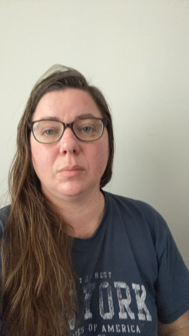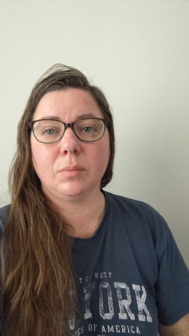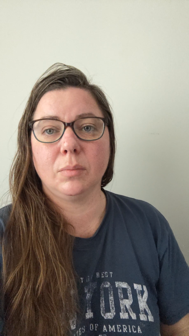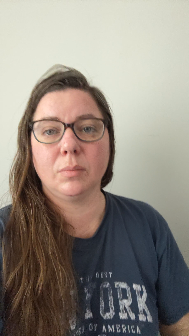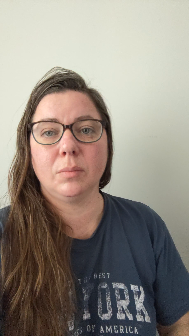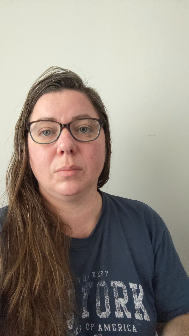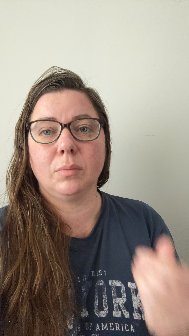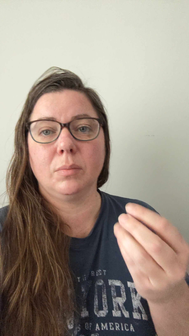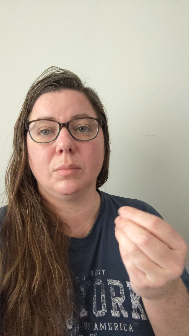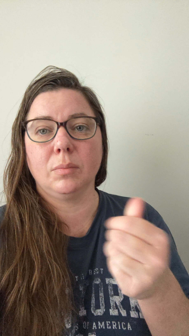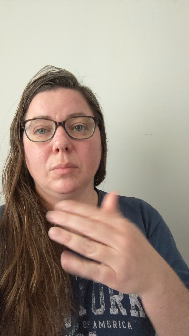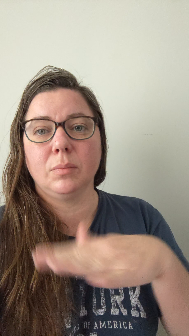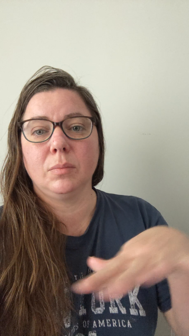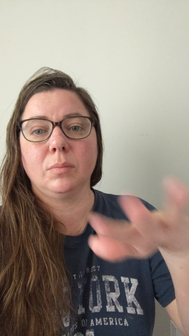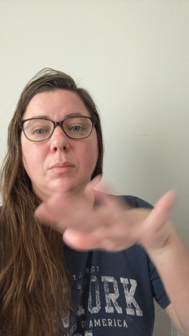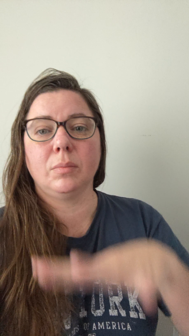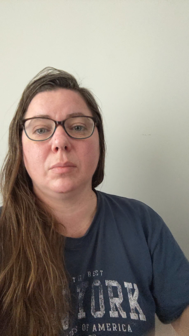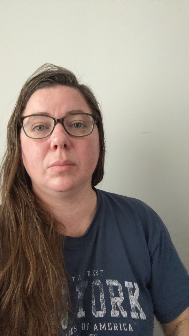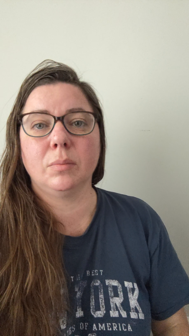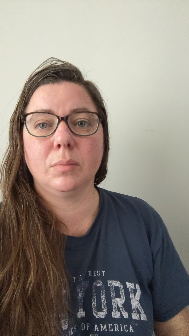garden